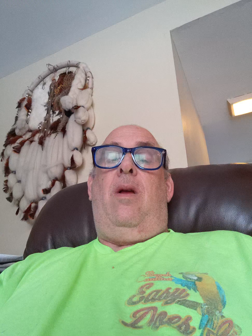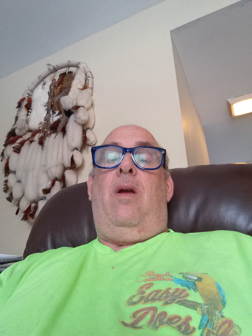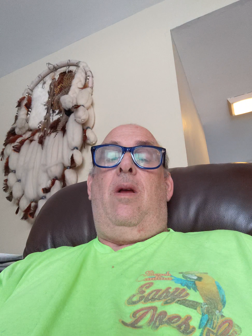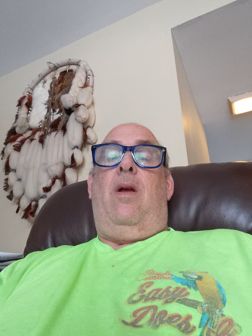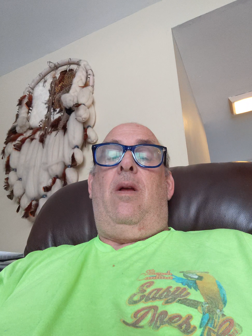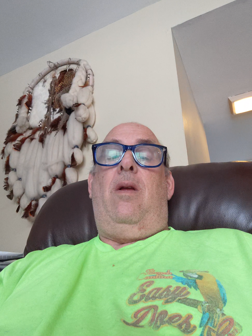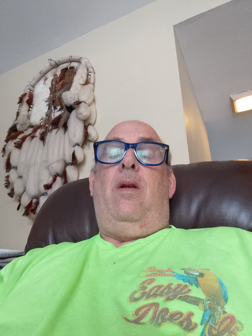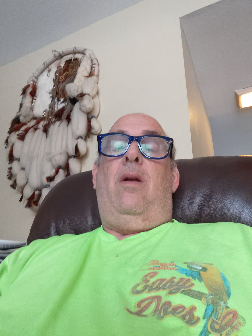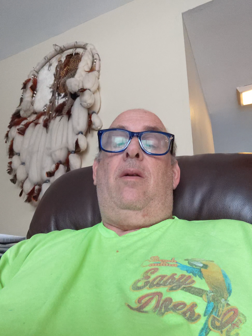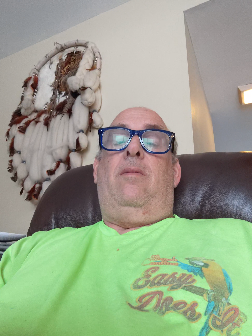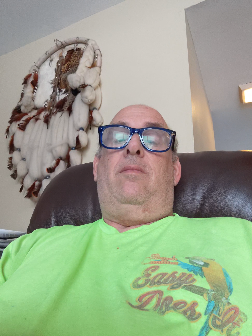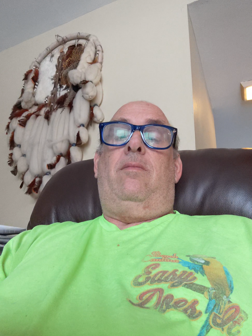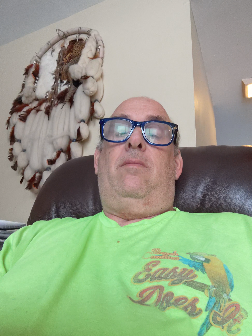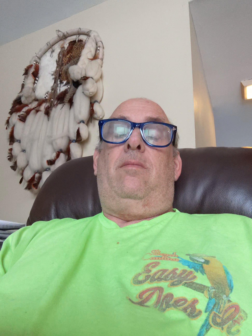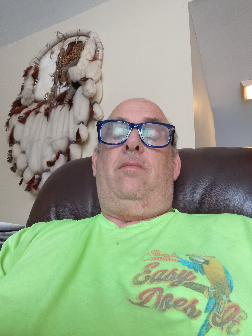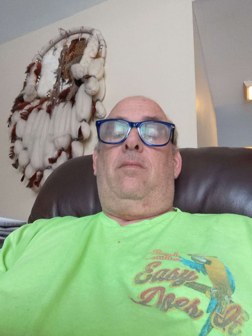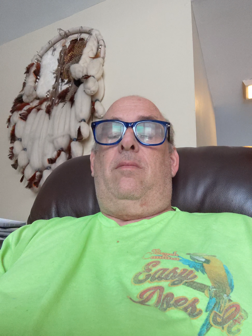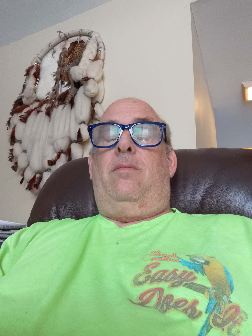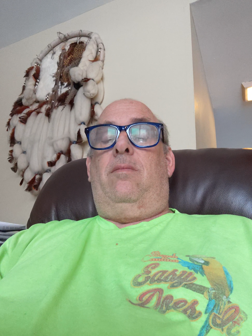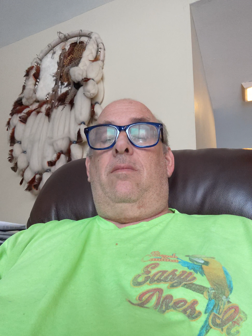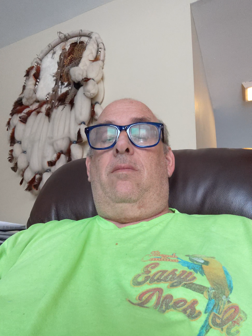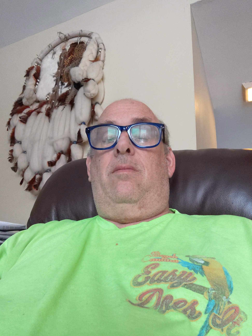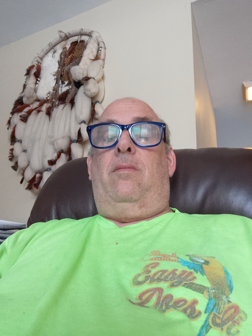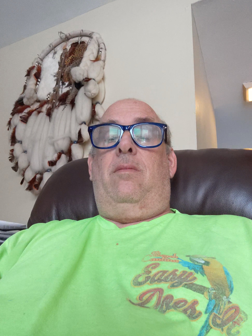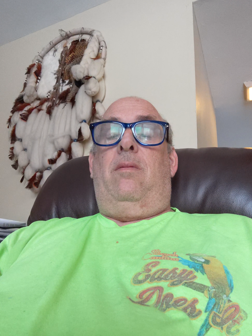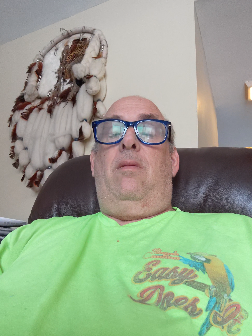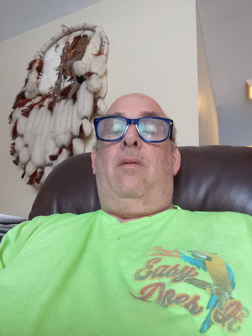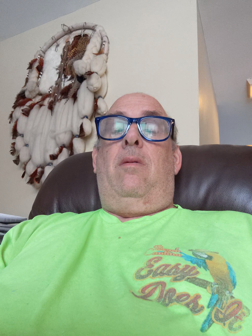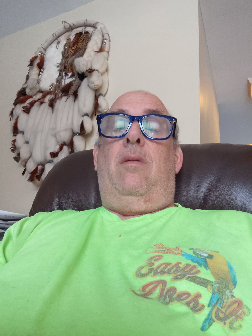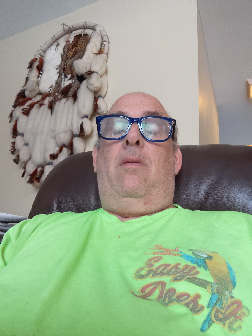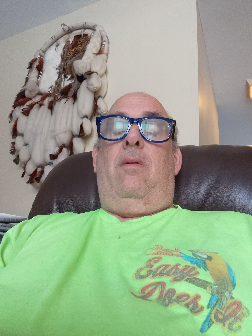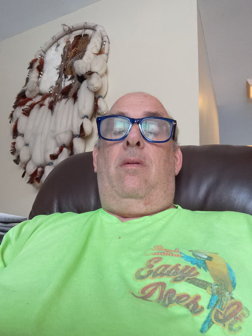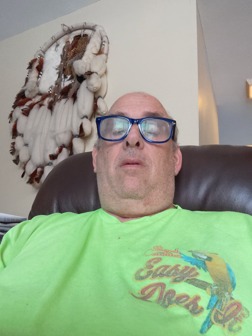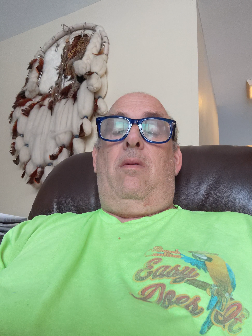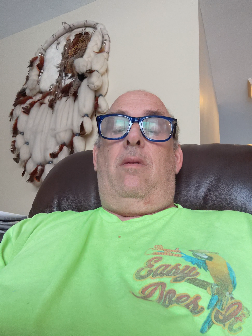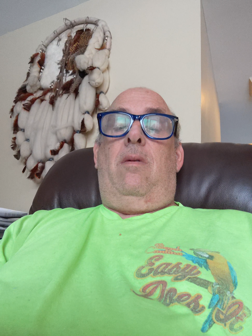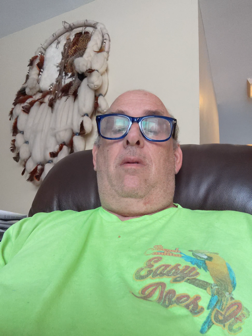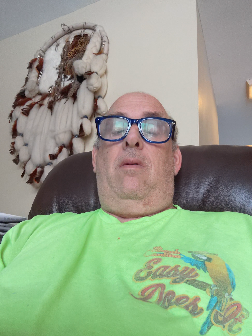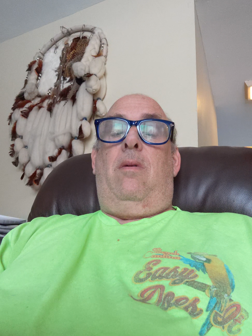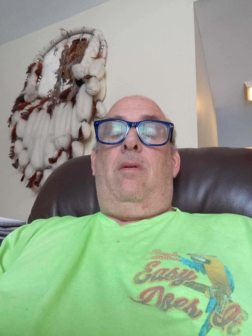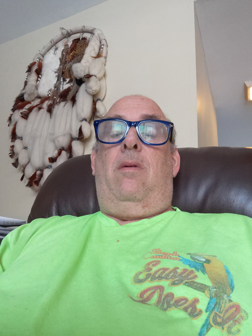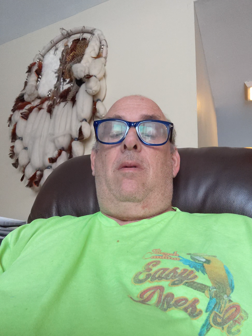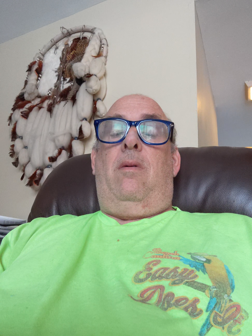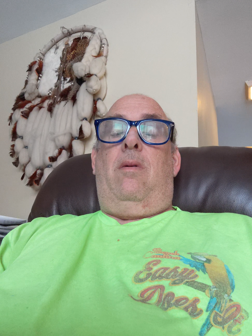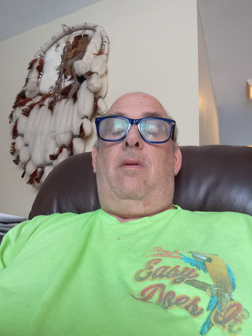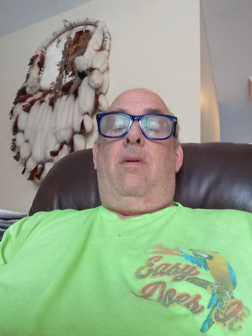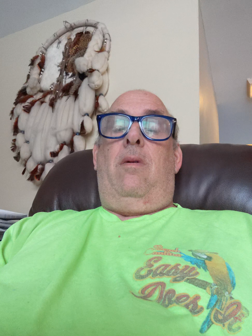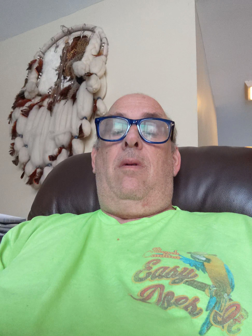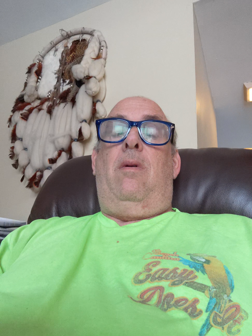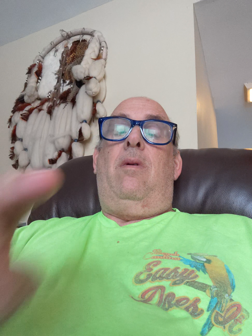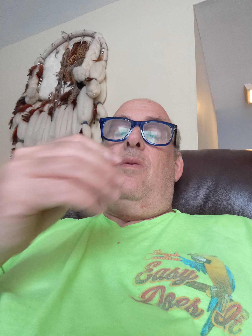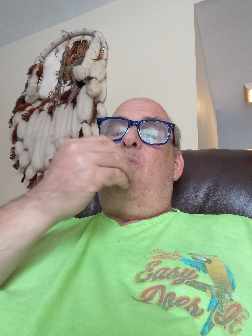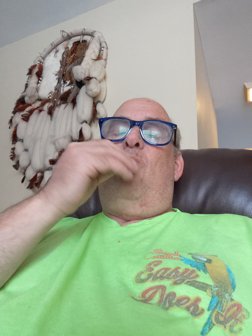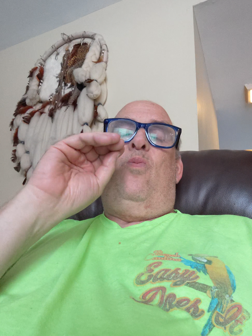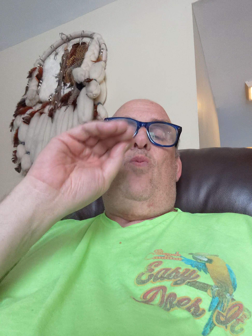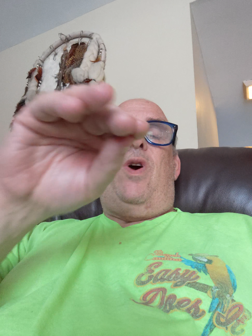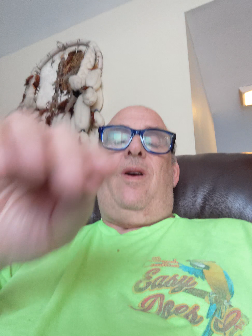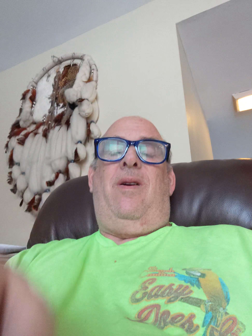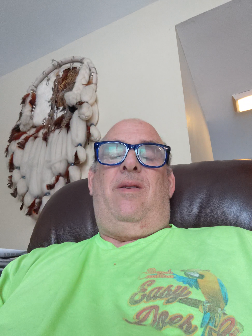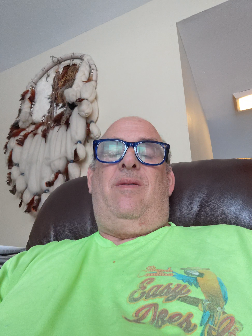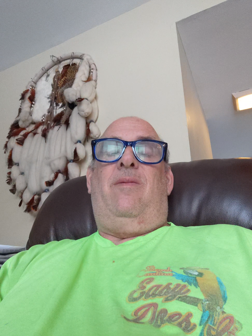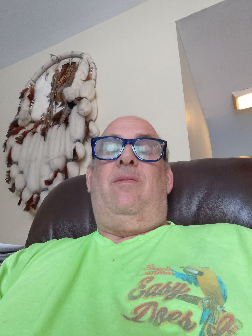kiss